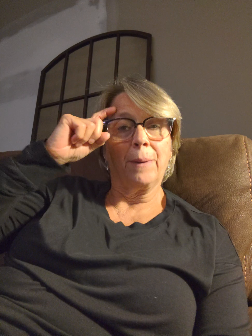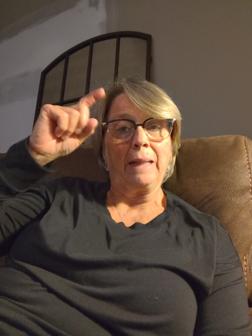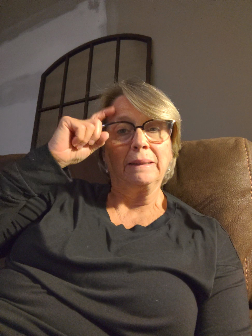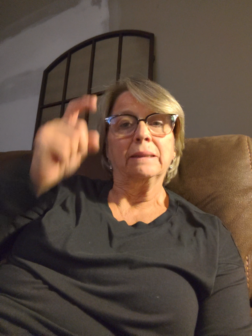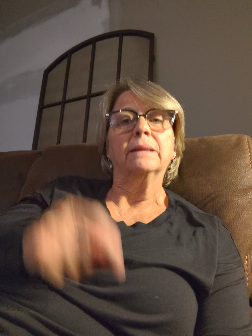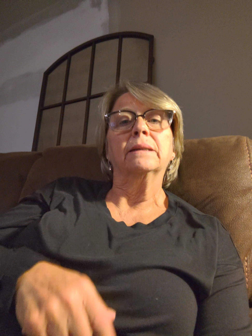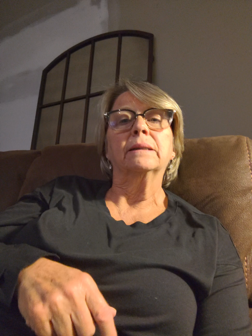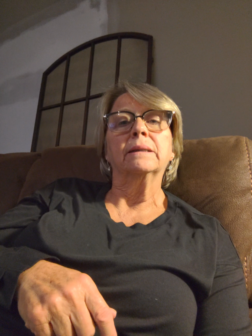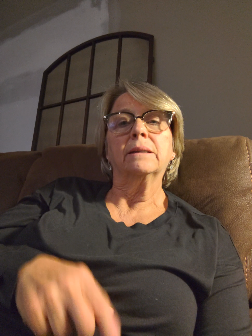penny